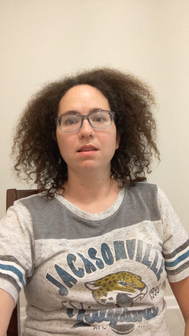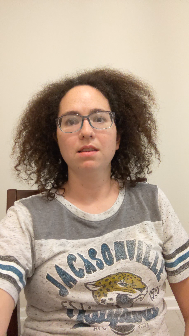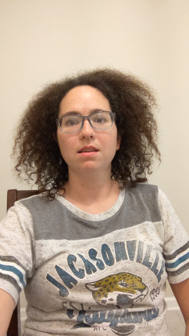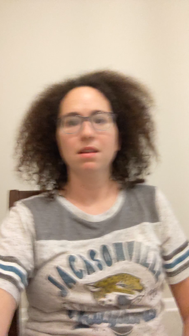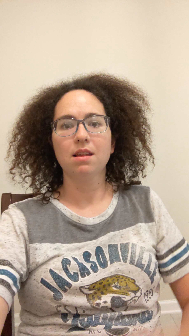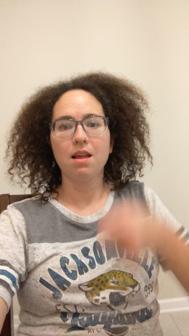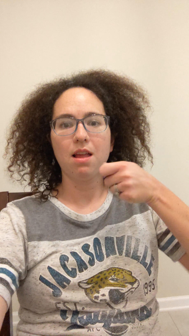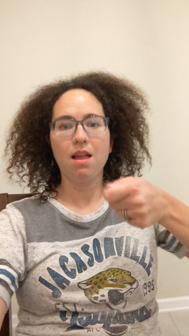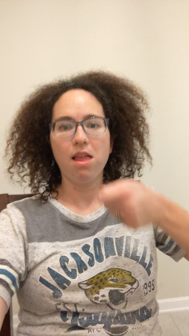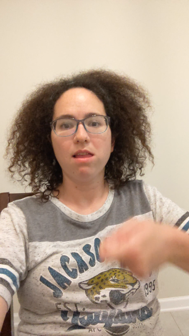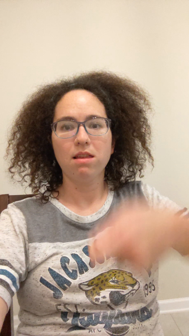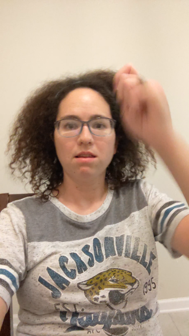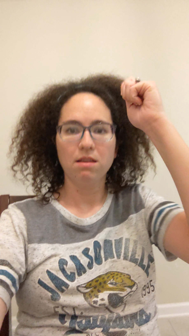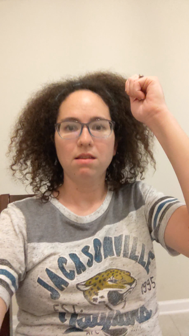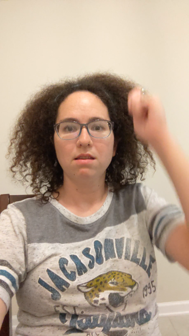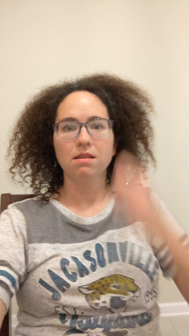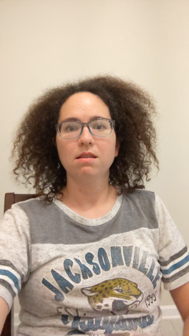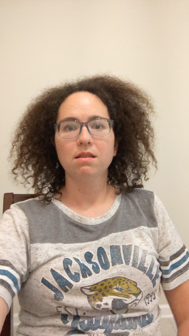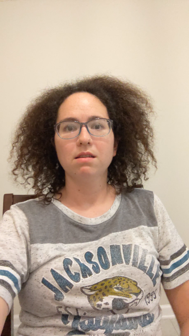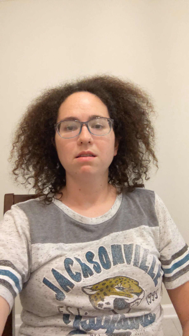shovel